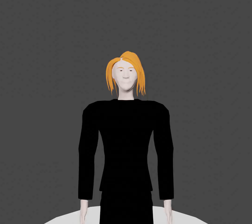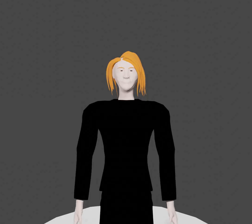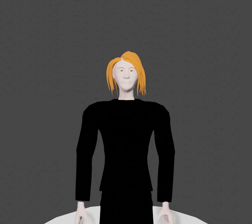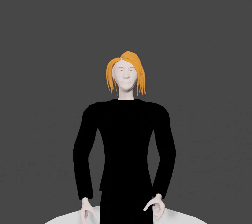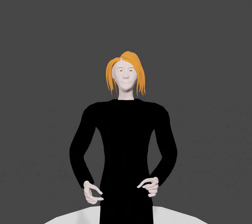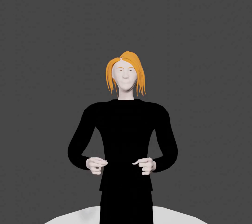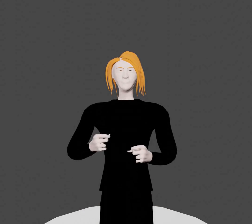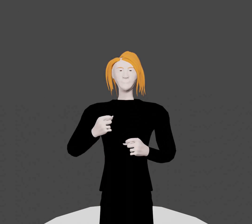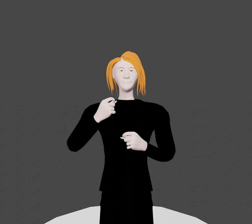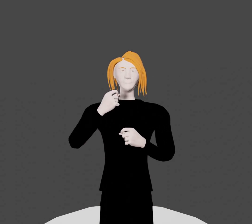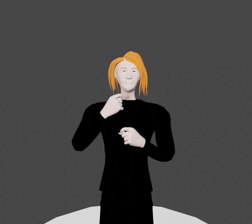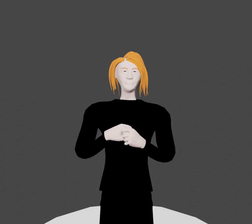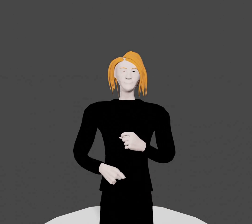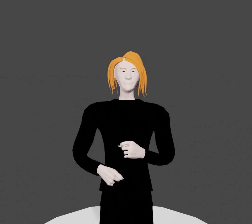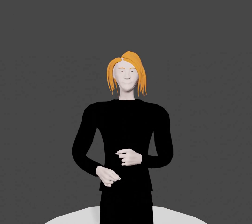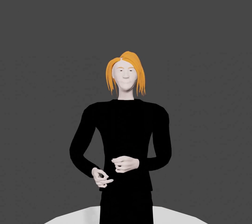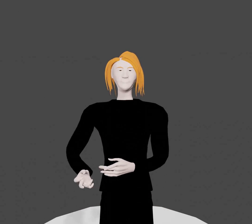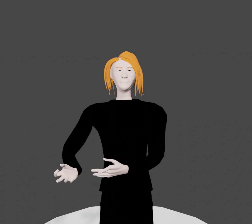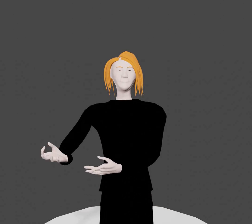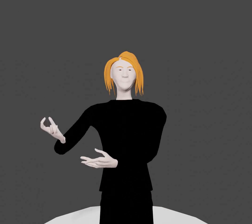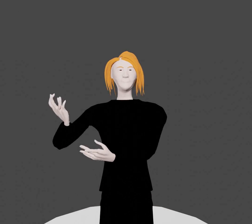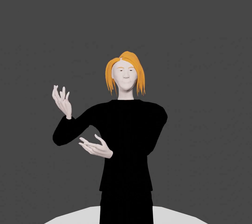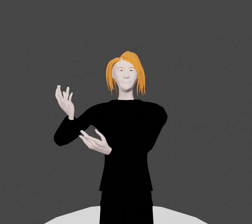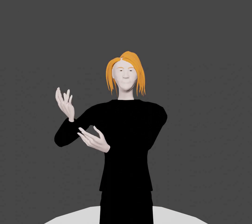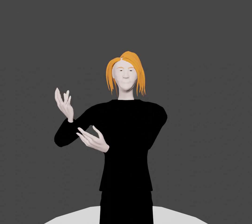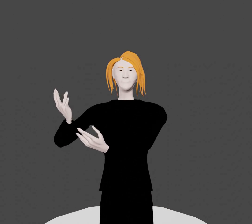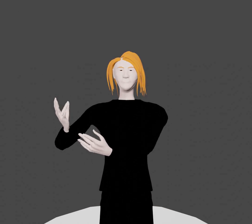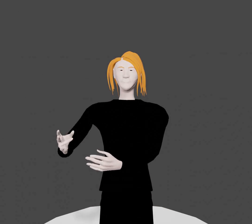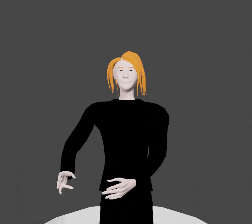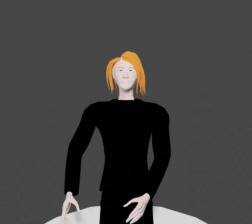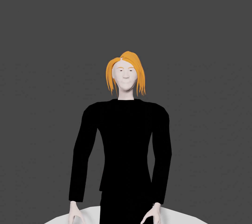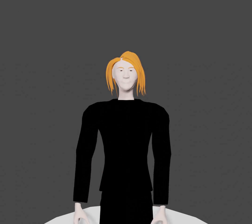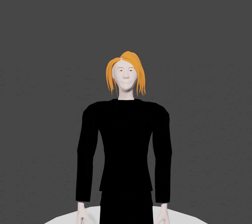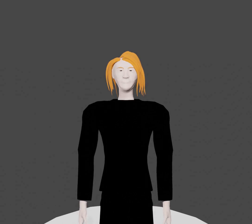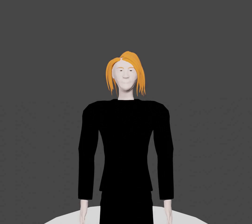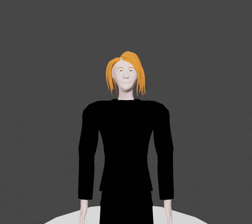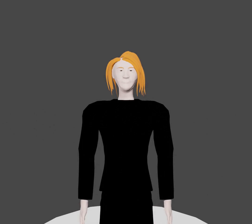Arson